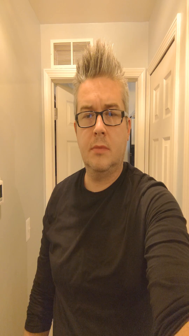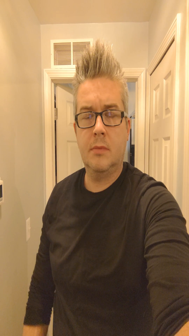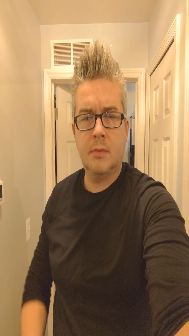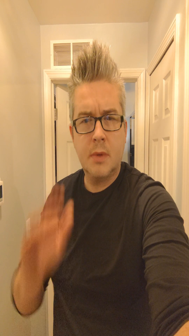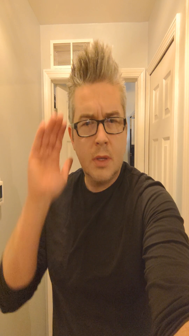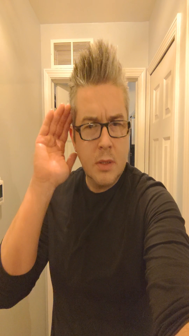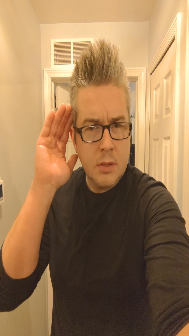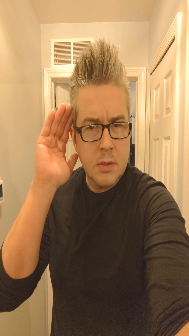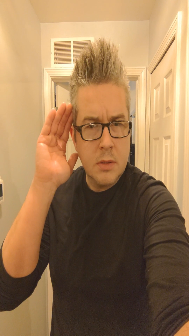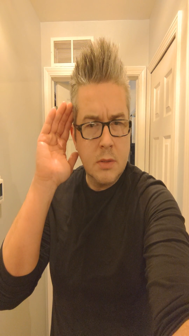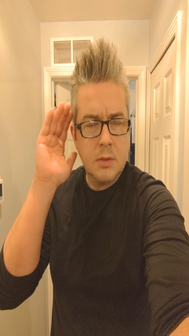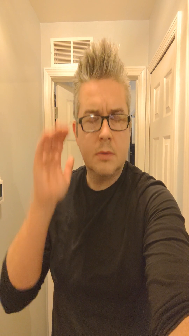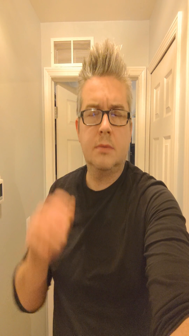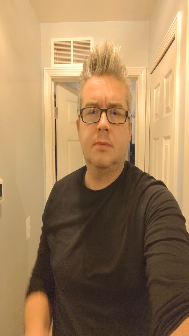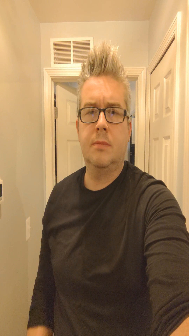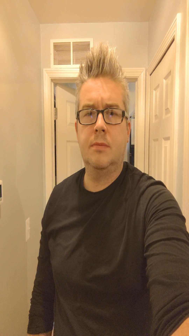listen